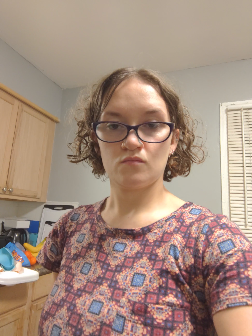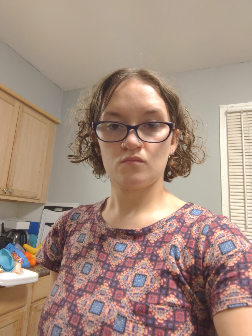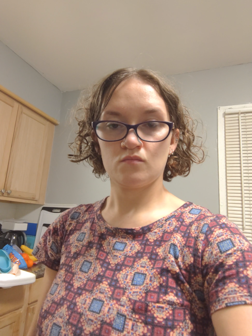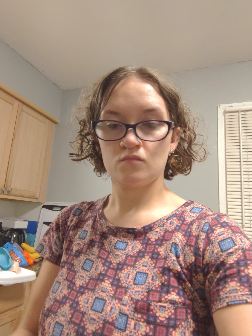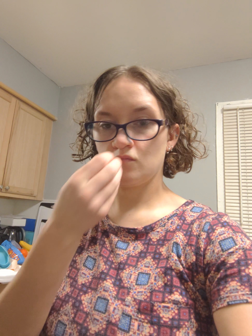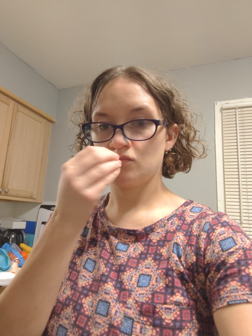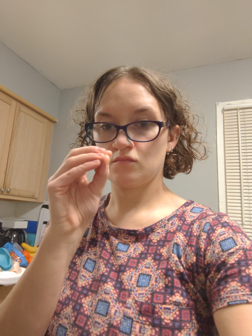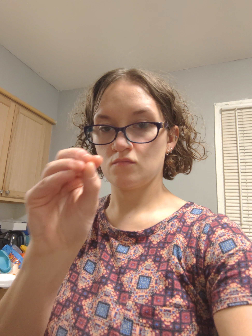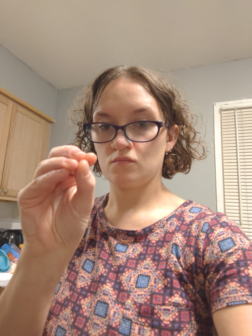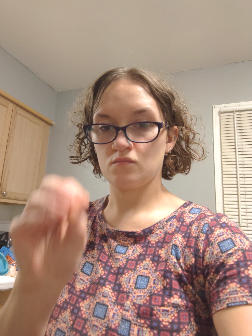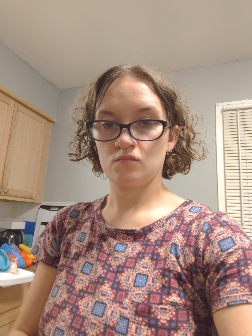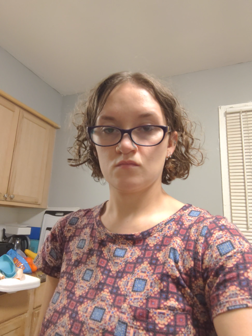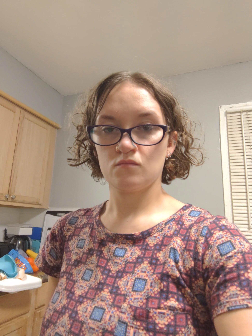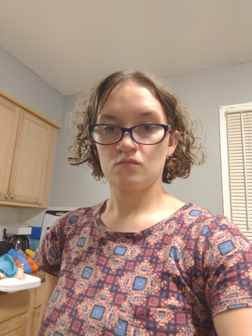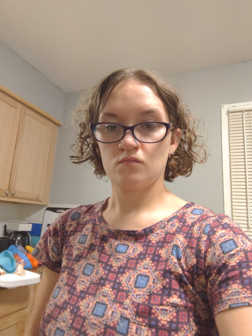kiss